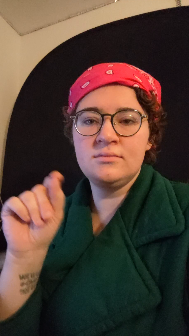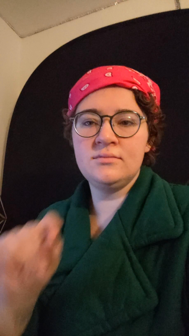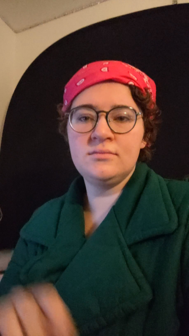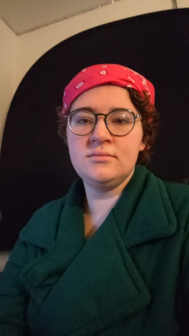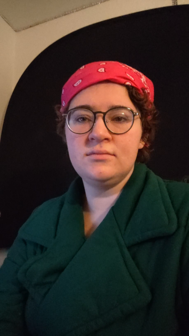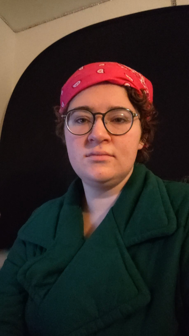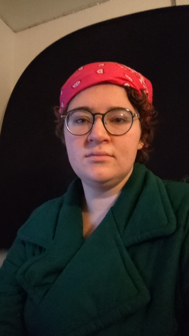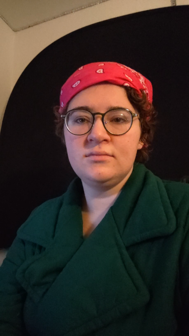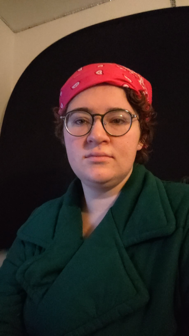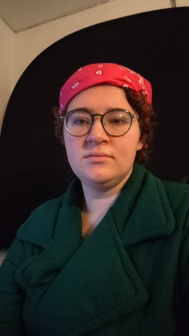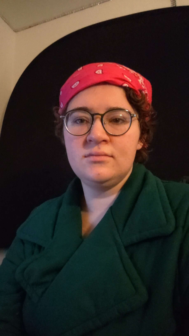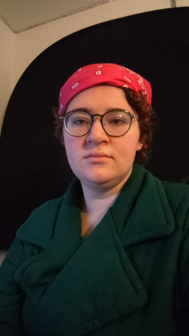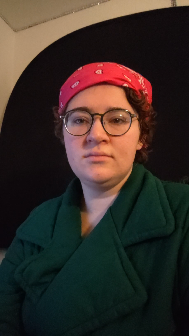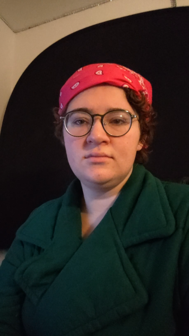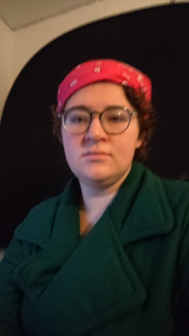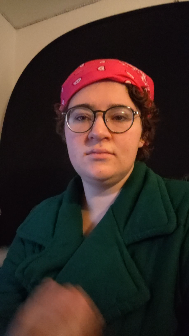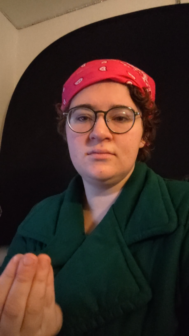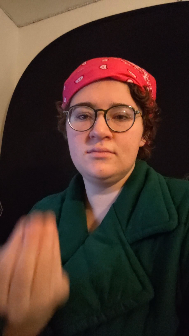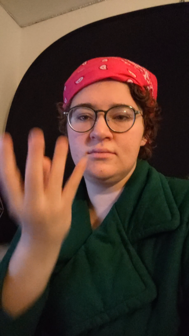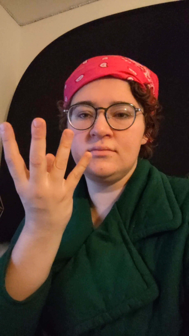plants